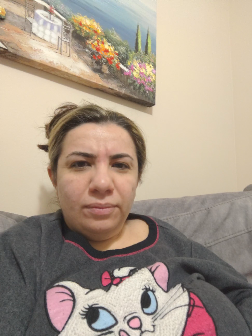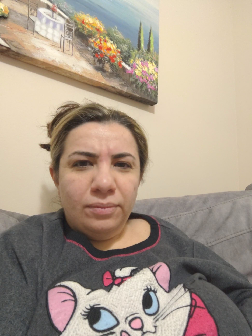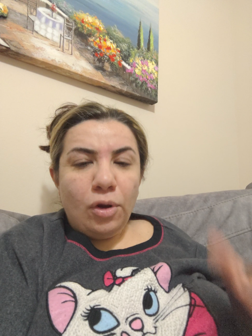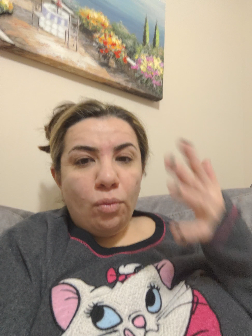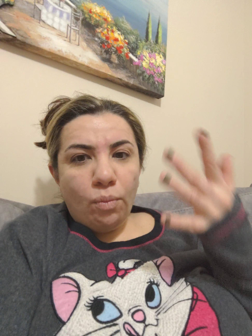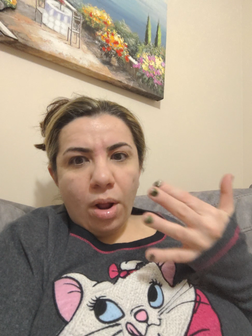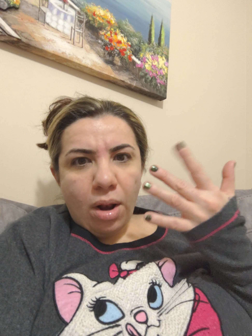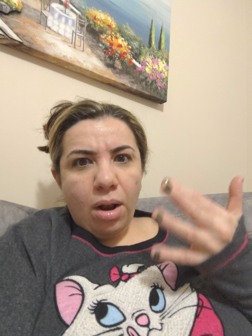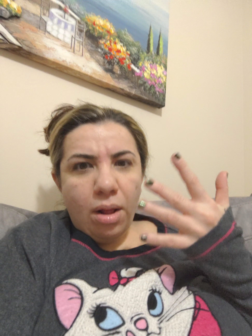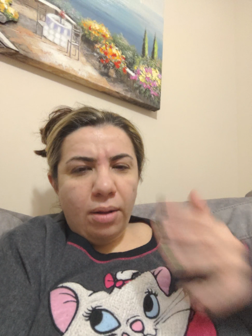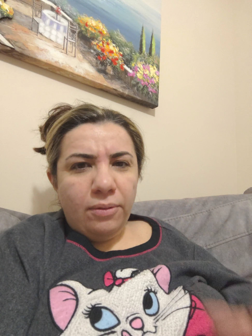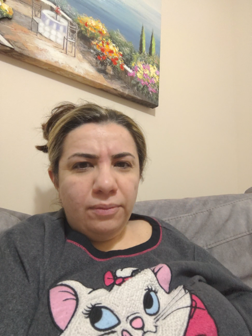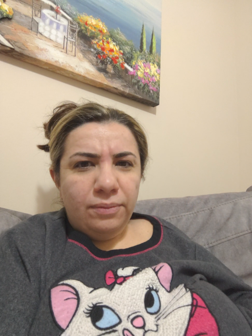wait